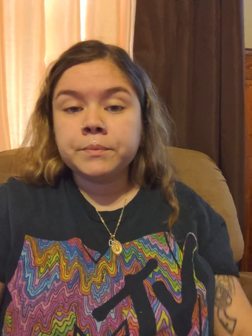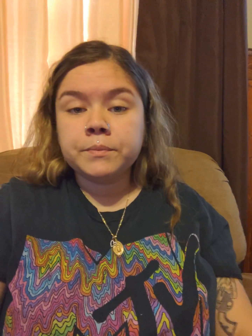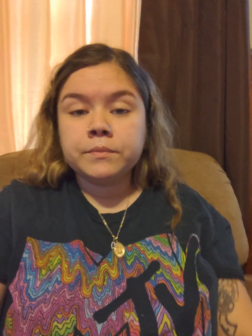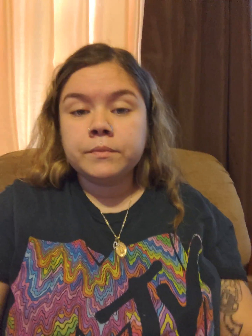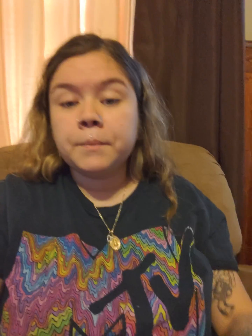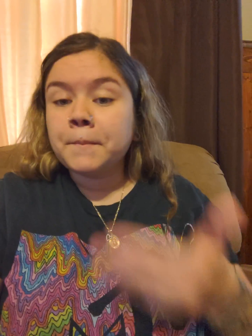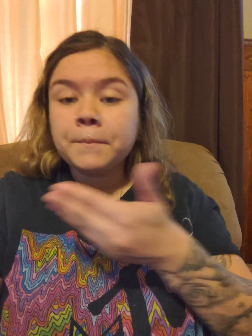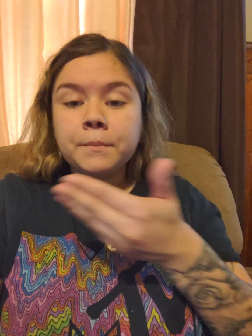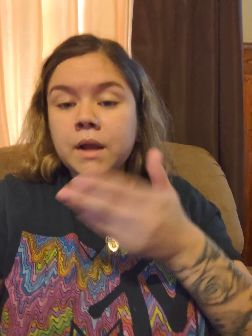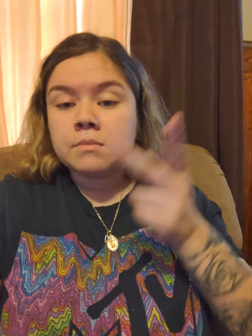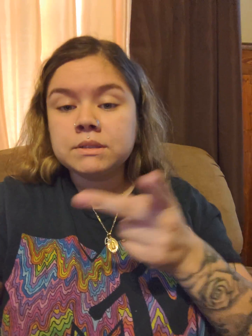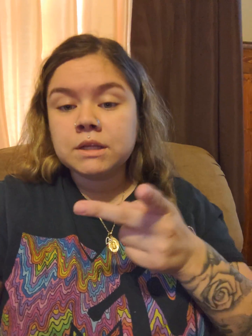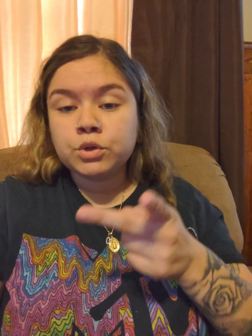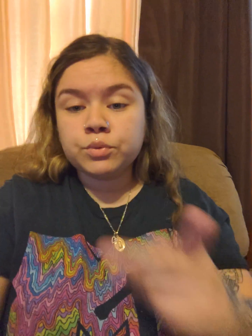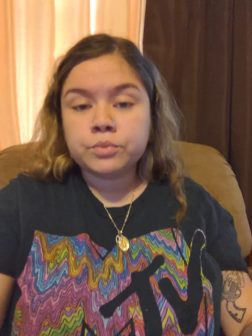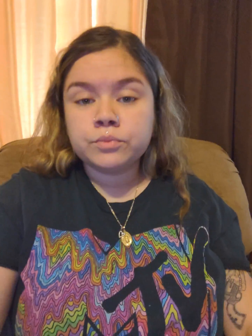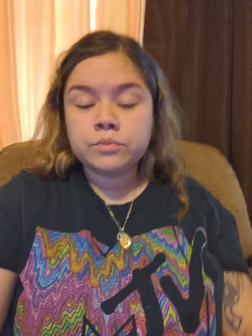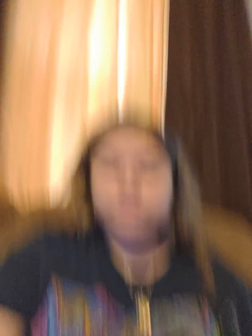babysitter